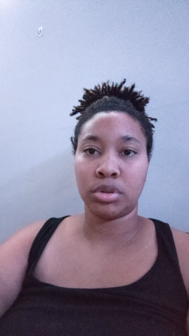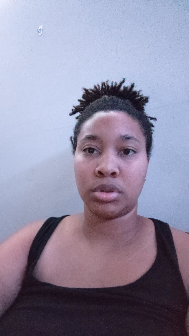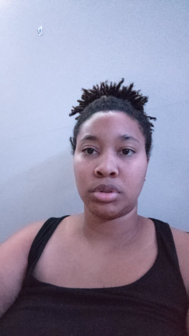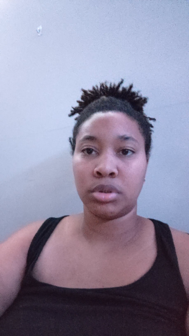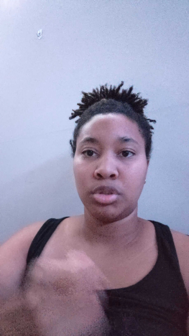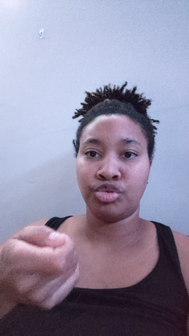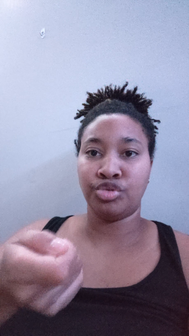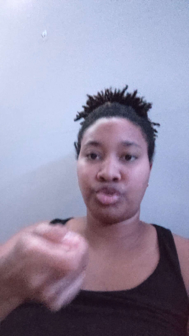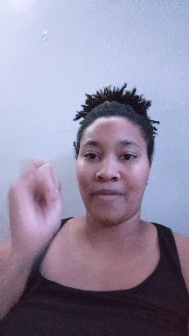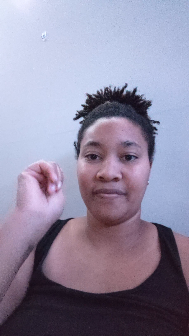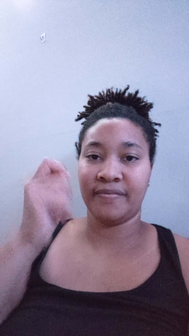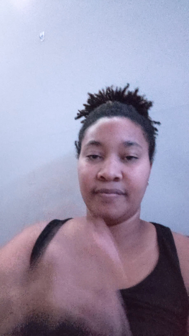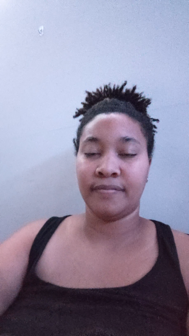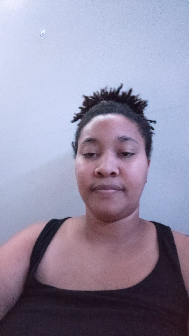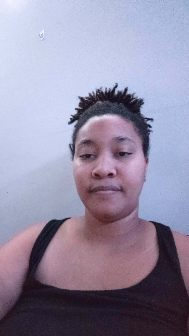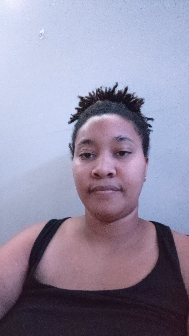shovel